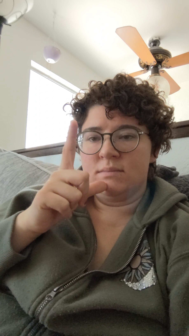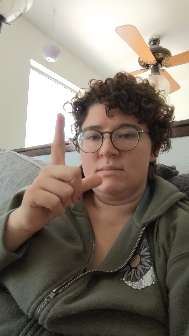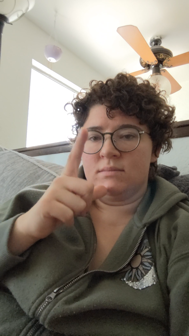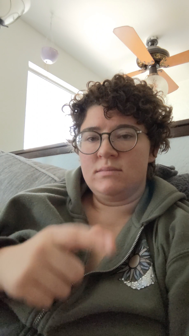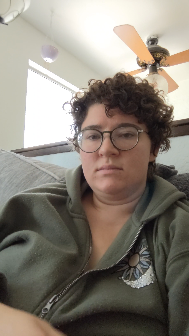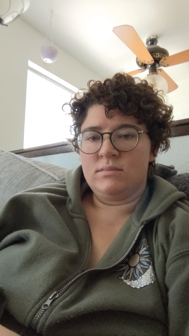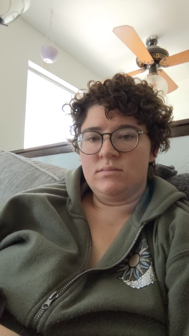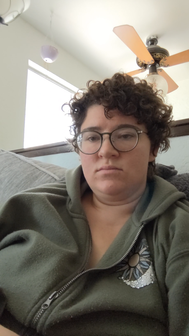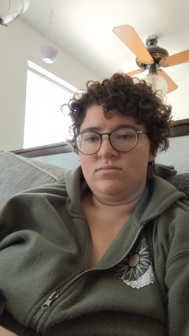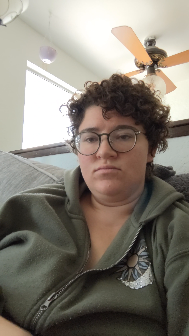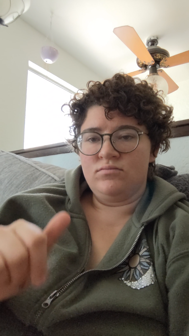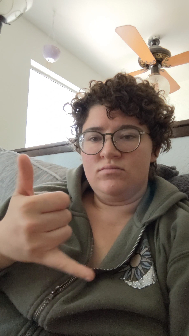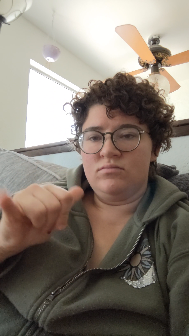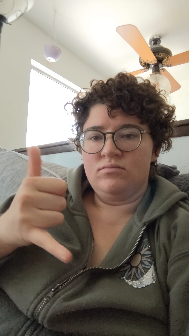party